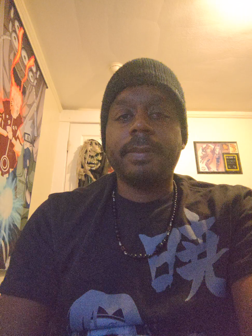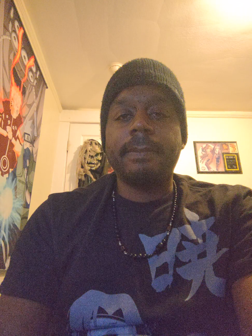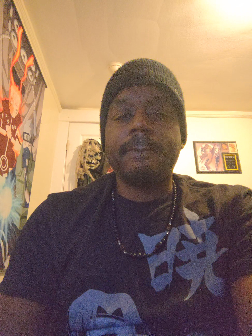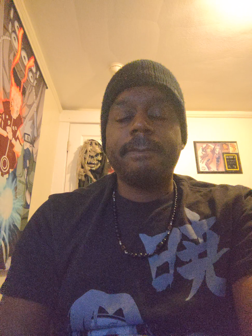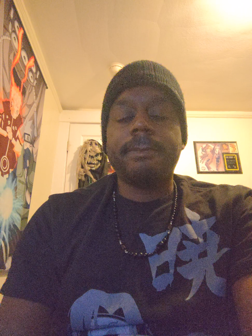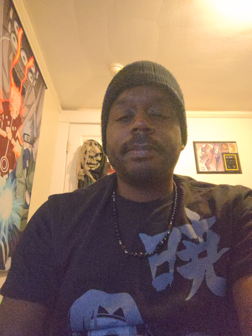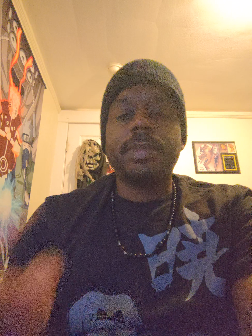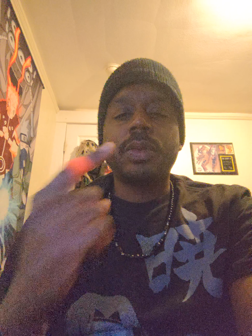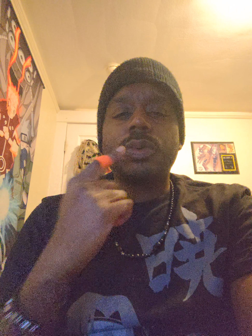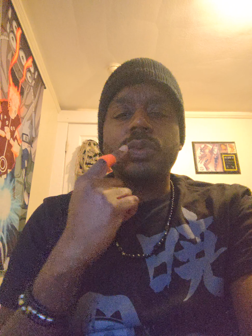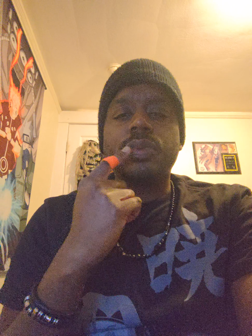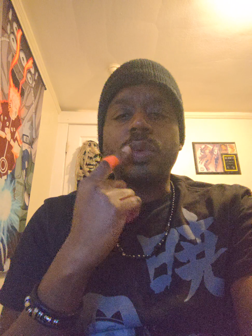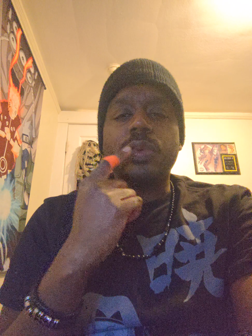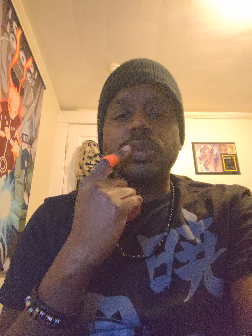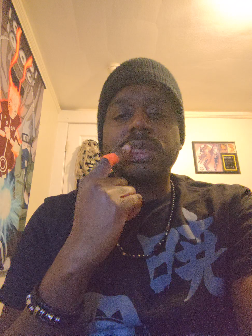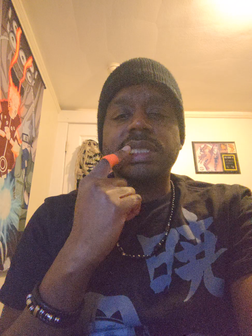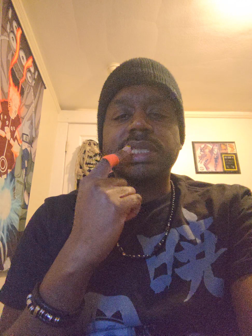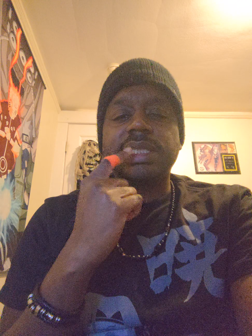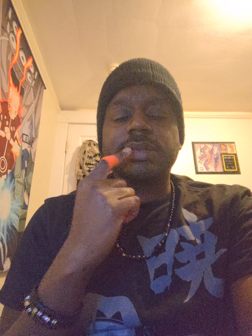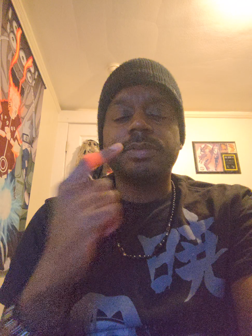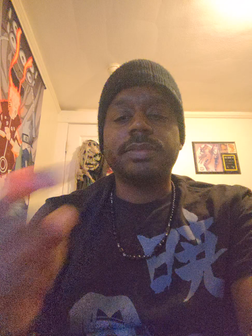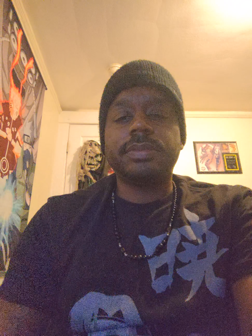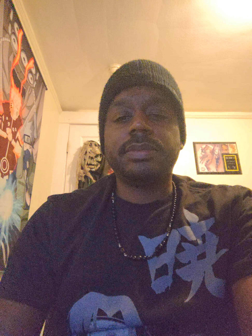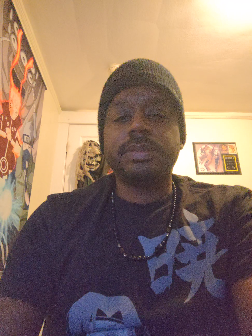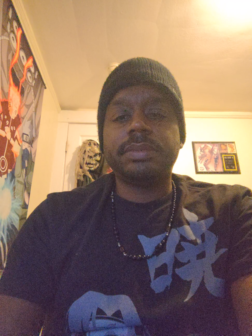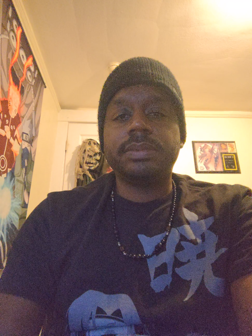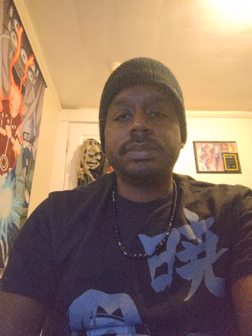tooth